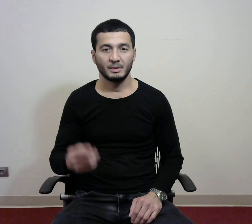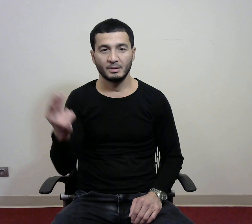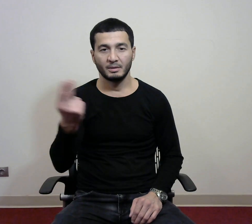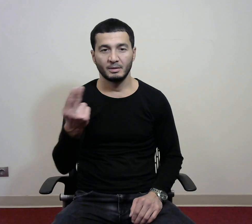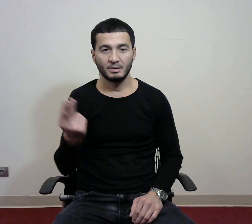rəsim